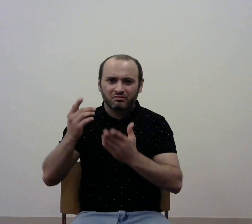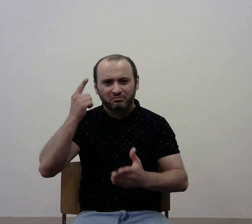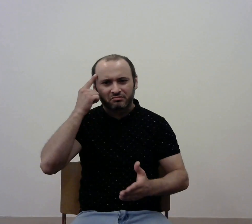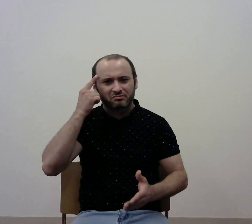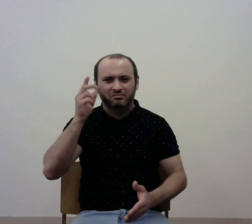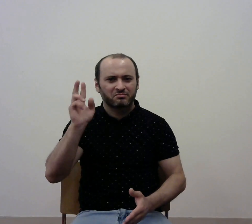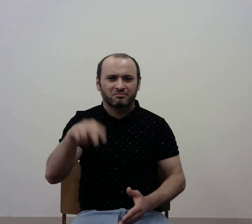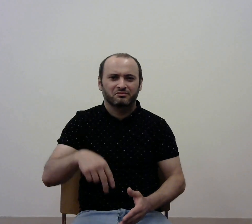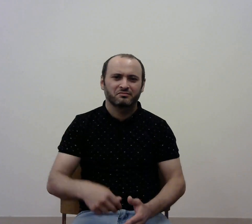bilmir